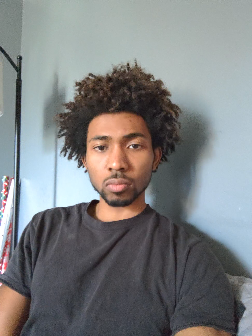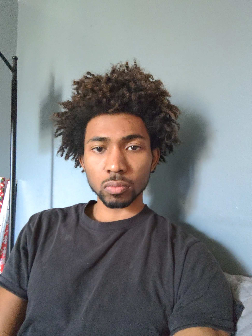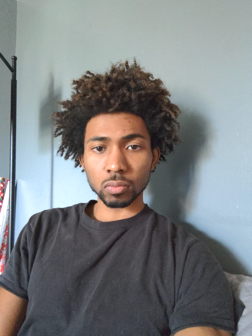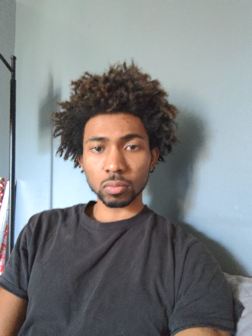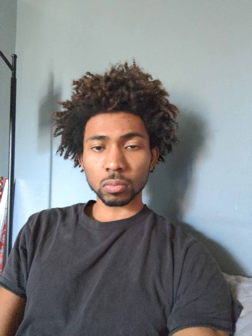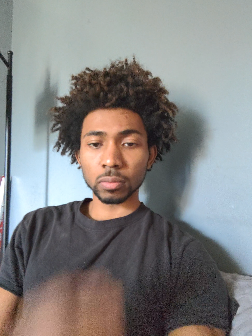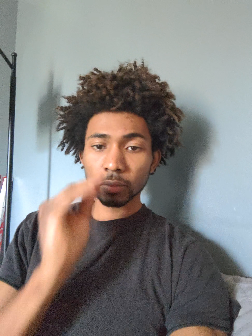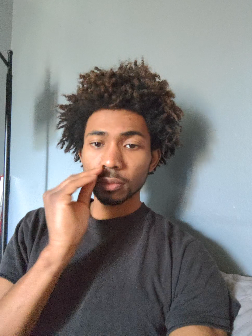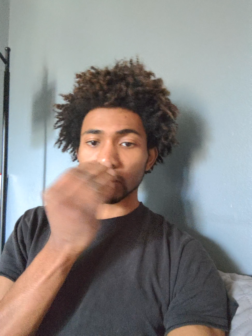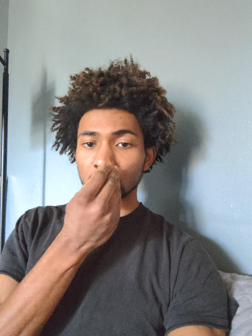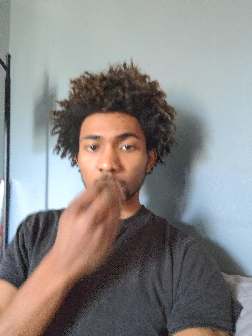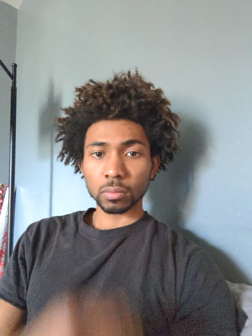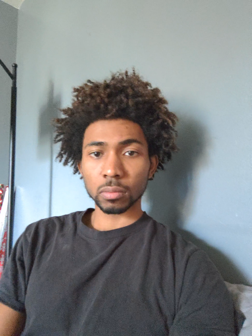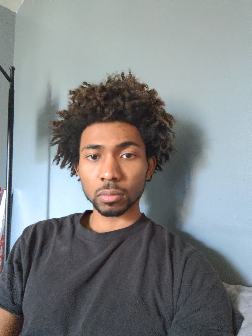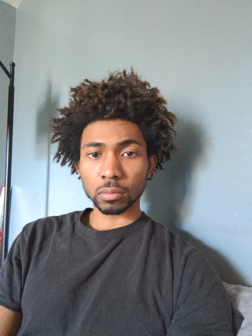flower